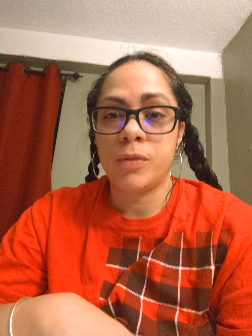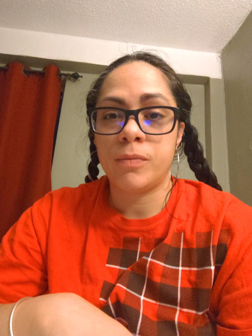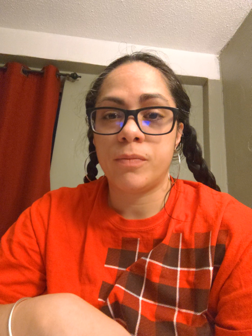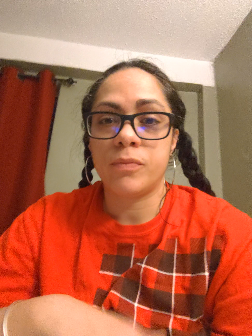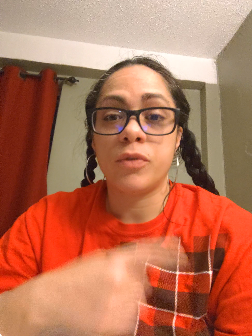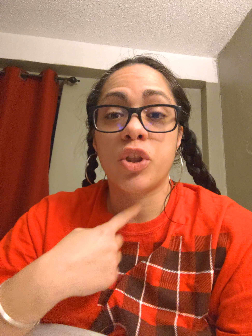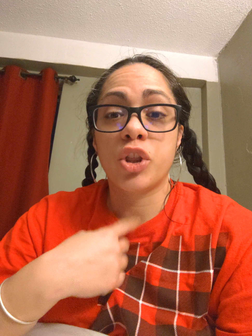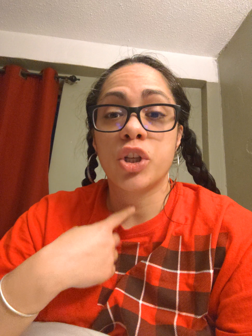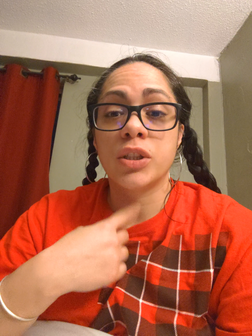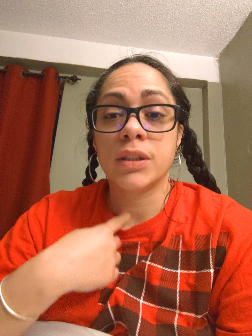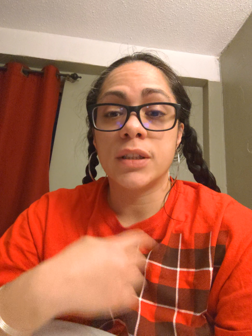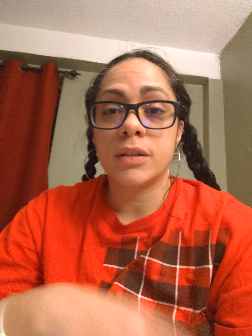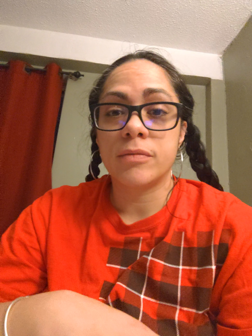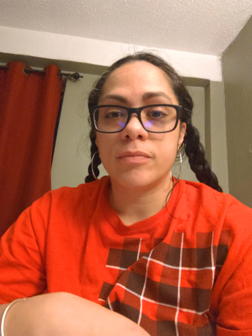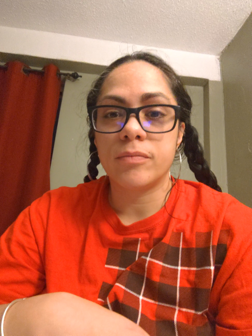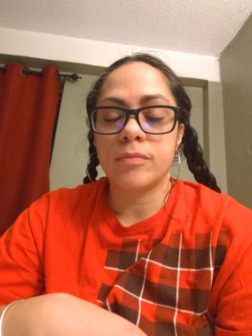thirsty